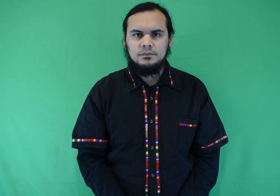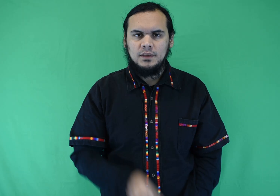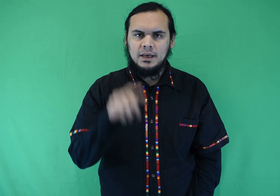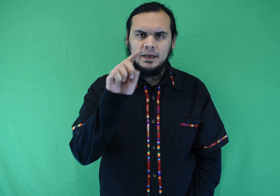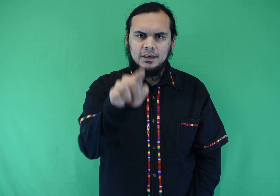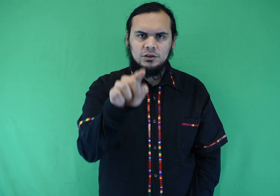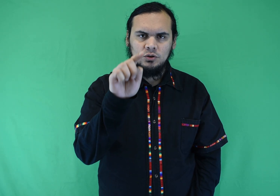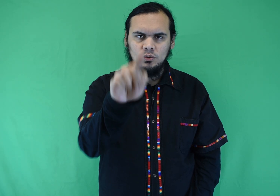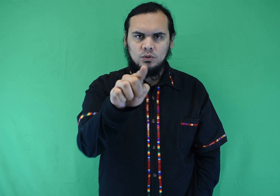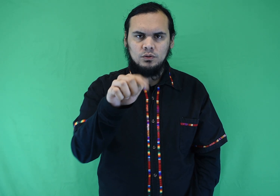esto